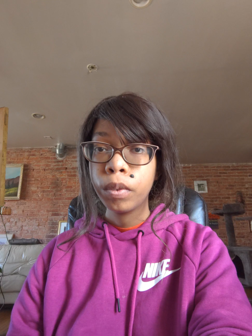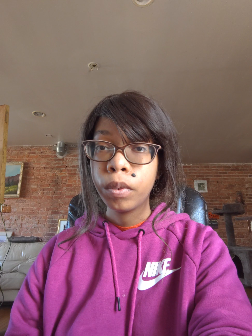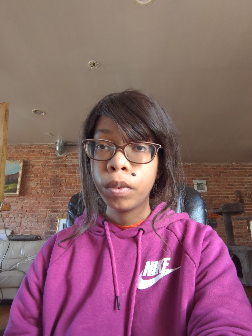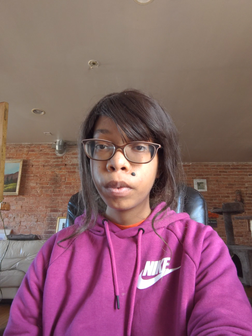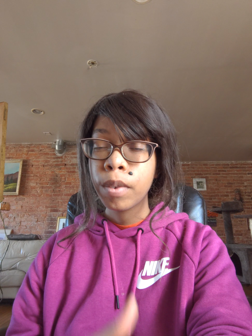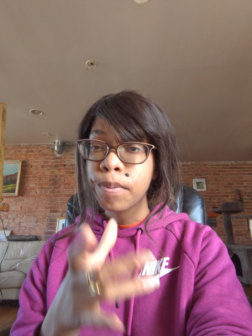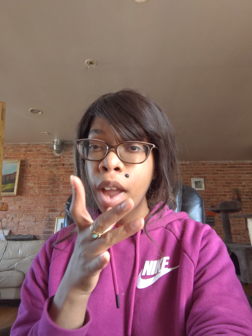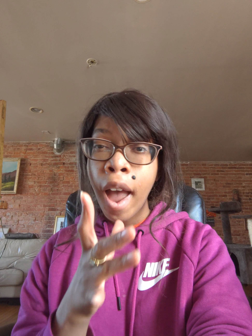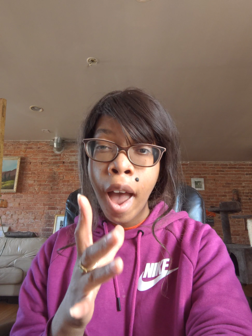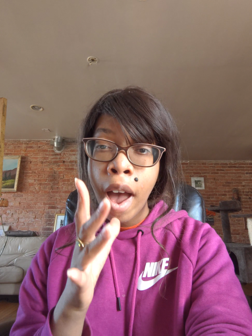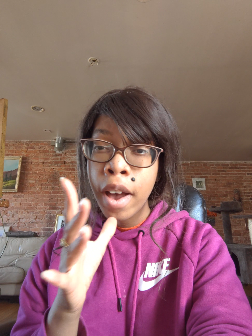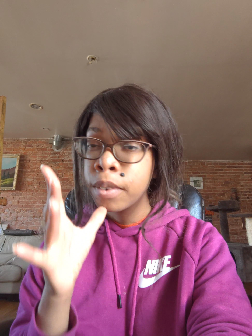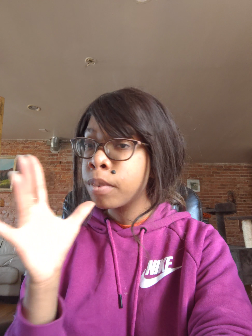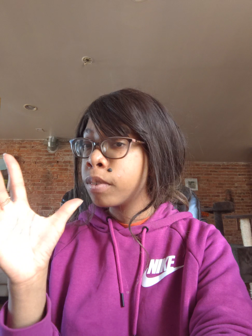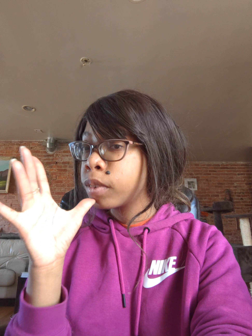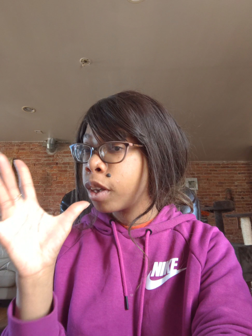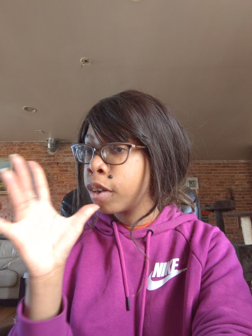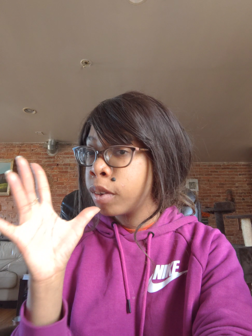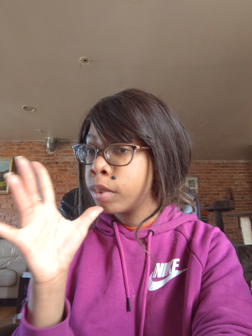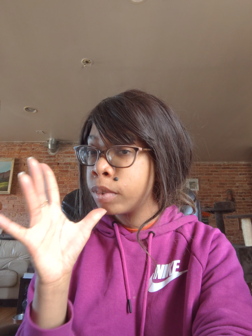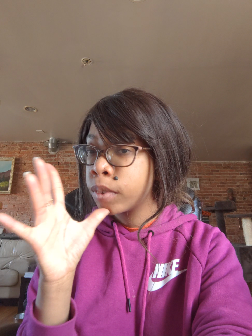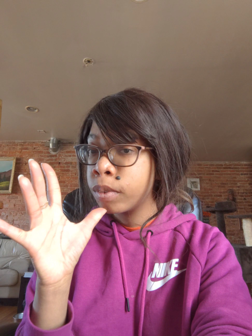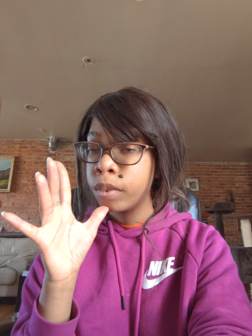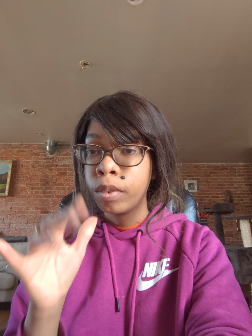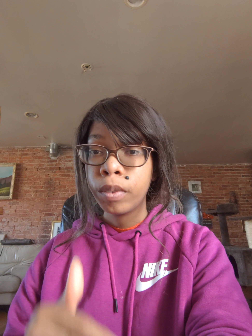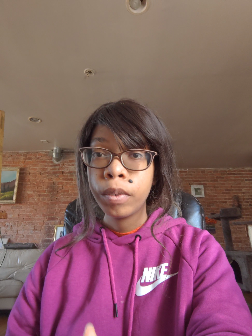mom